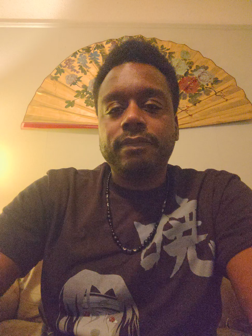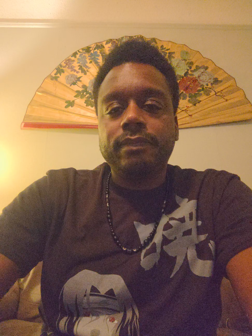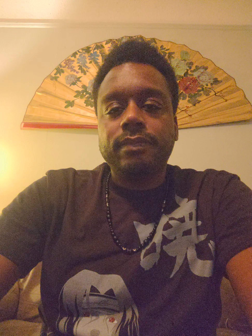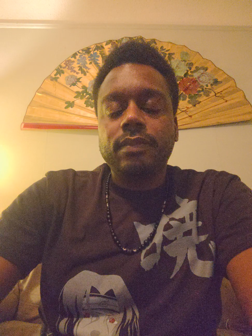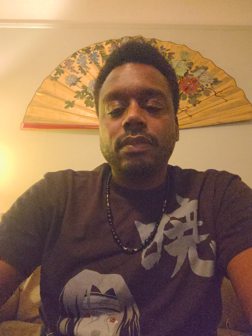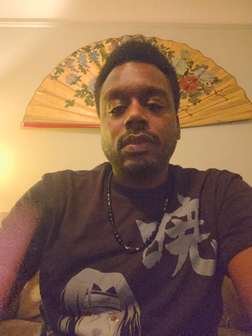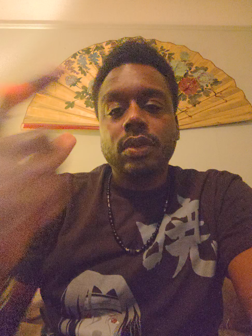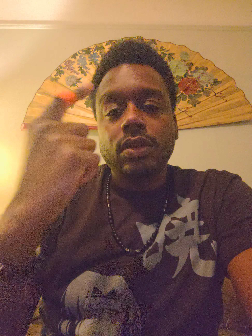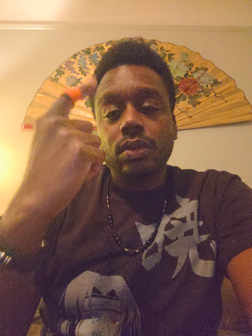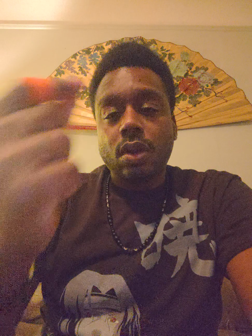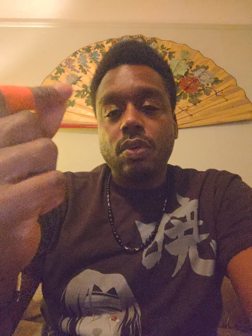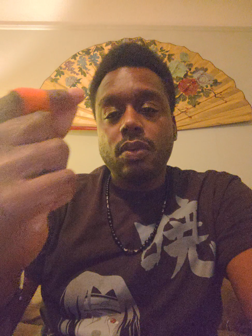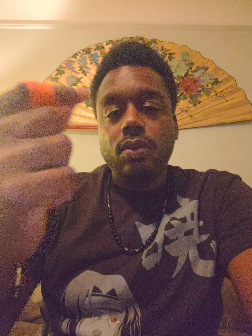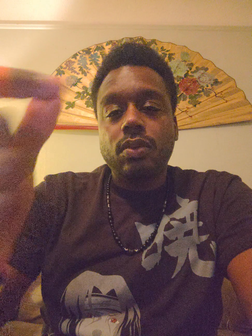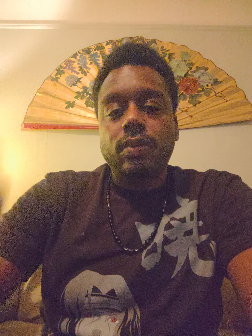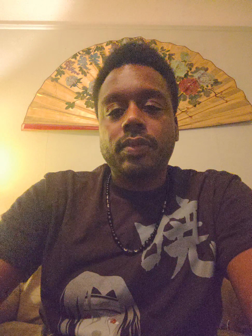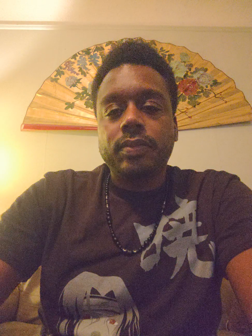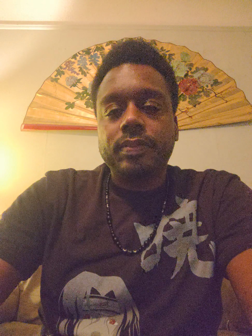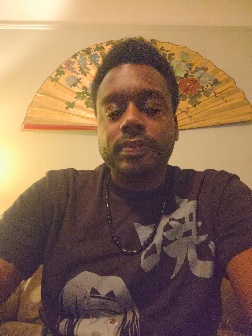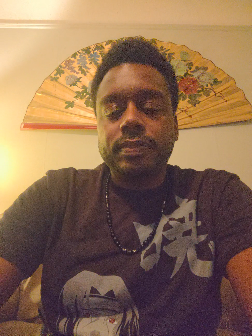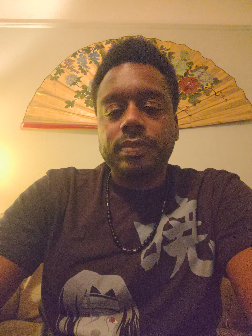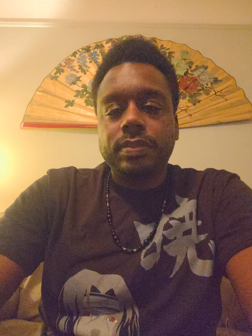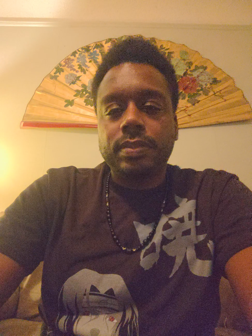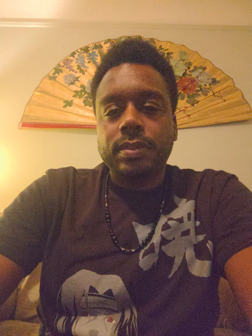go